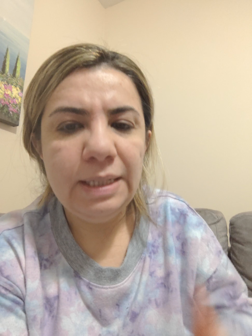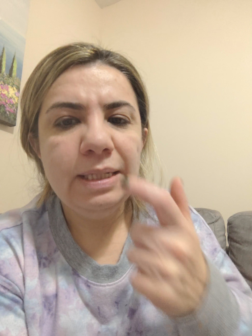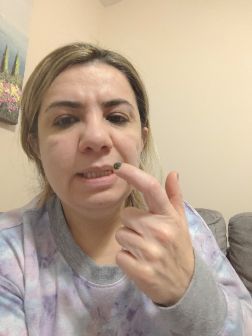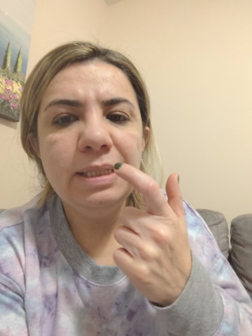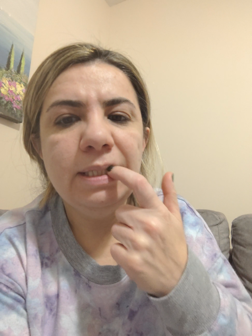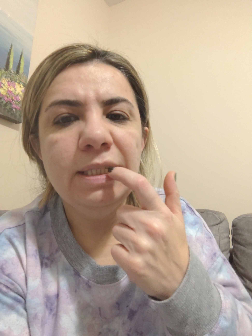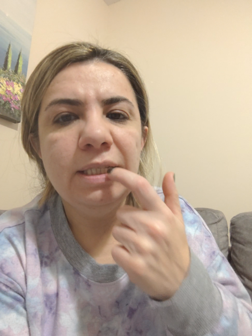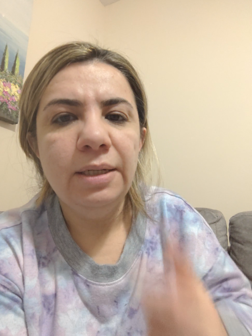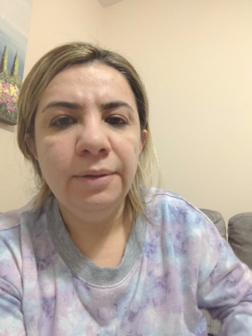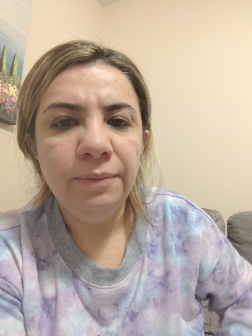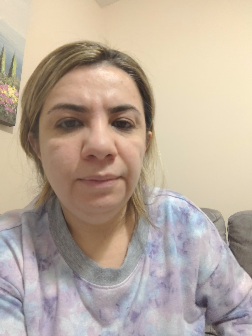window